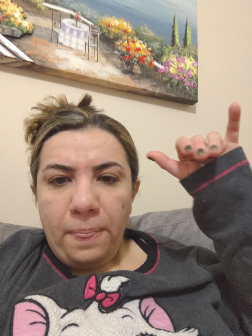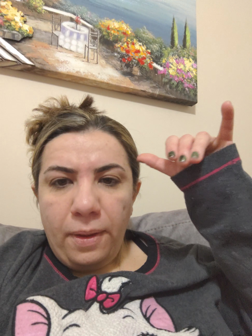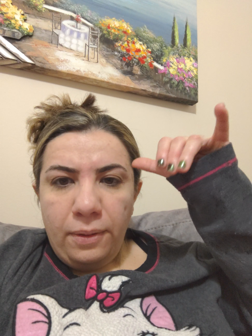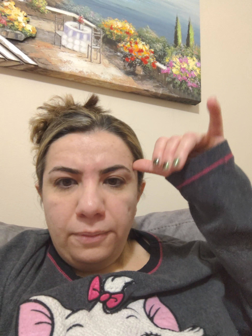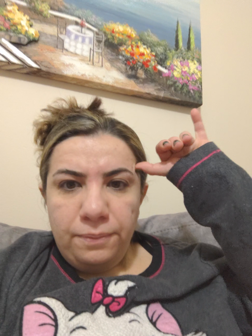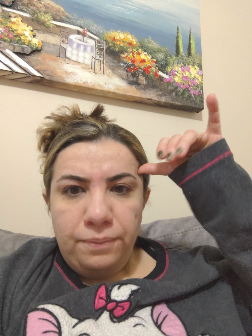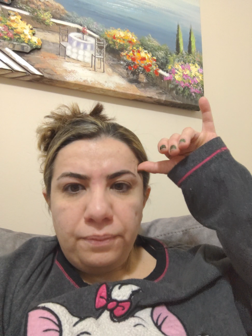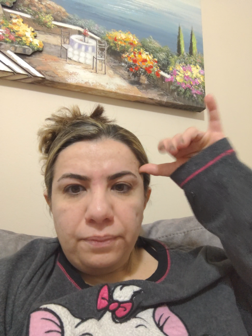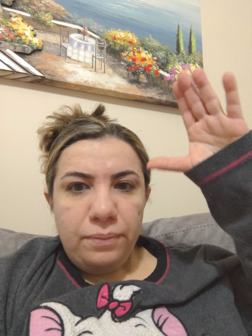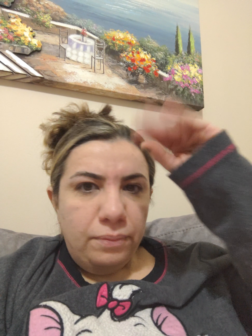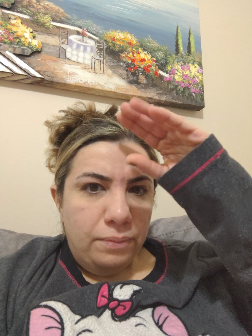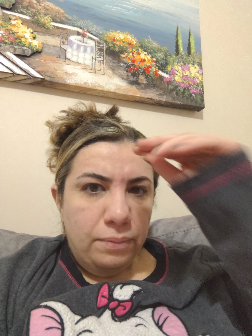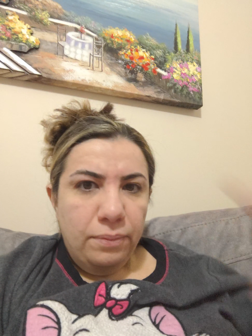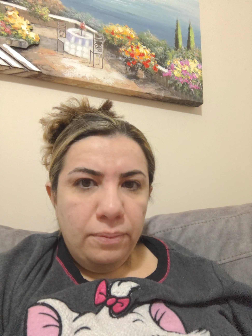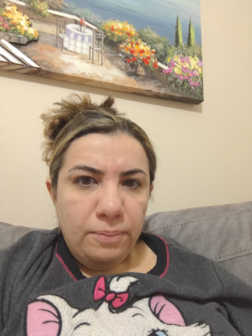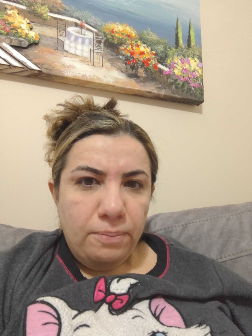cowboy